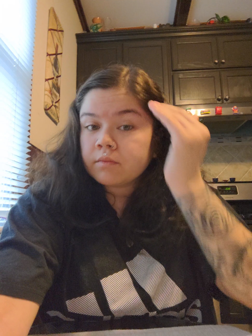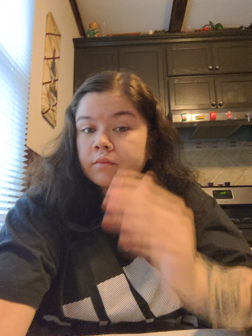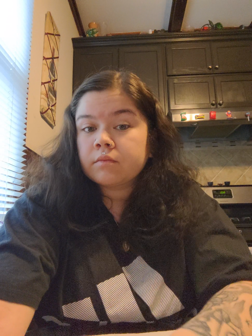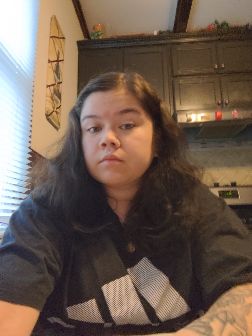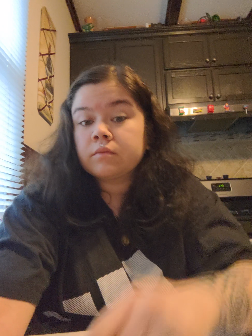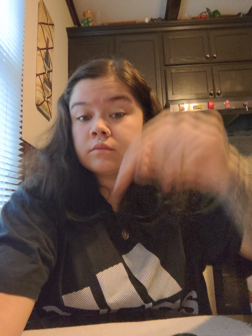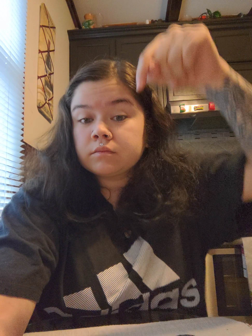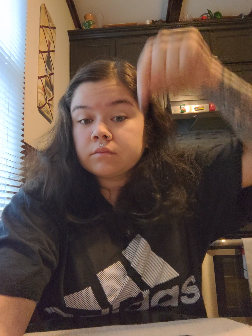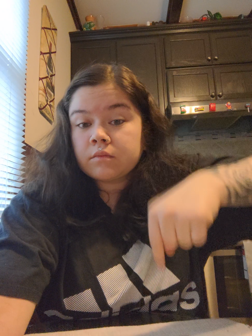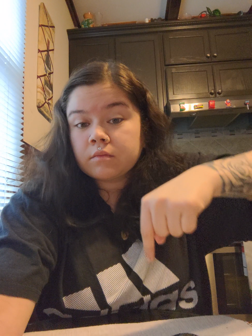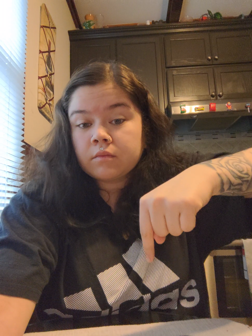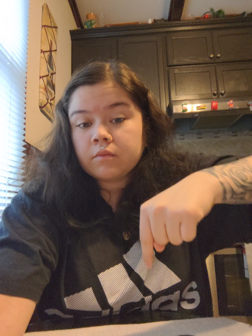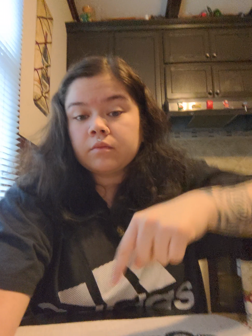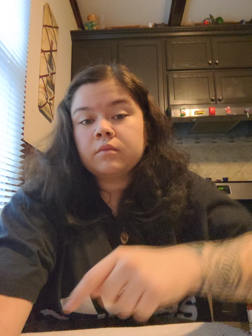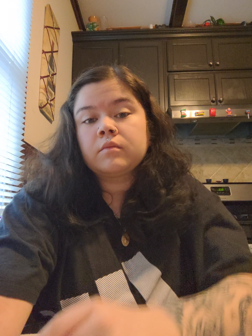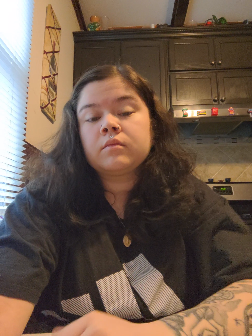down